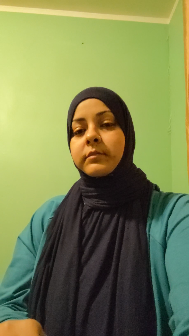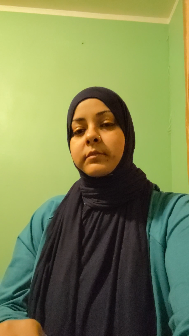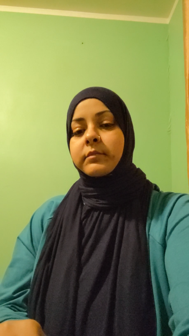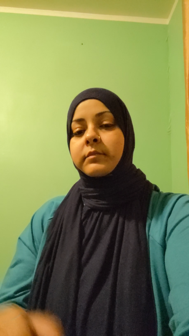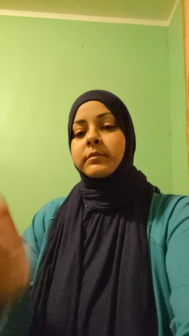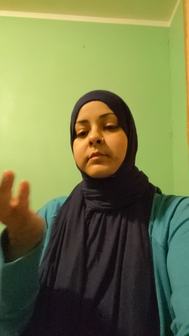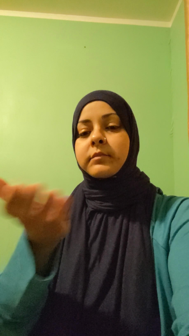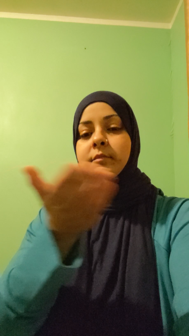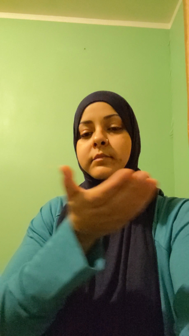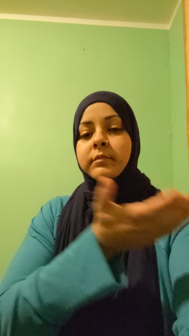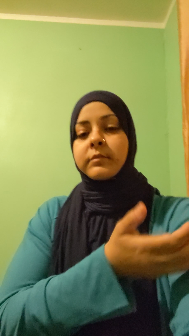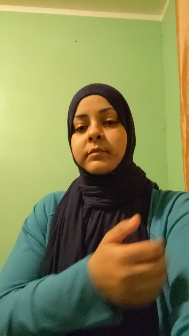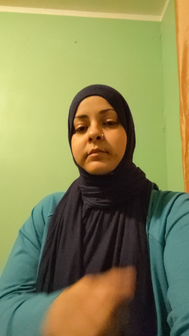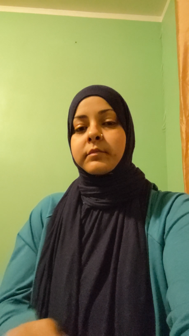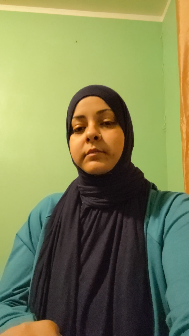carry